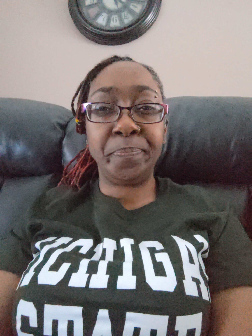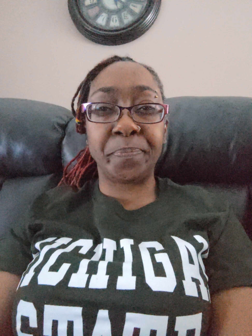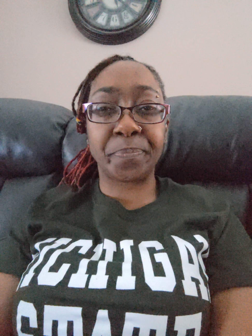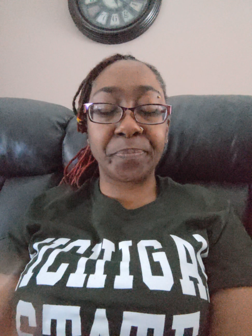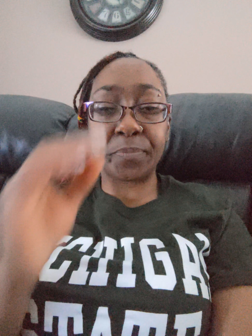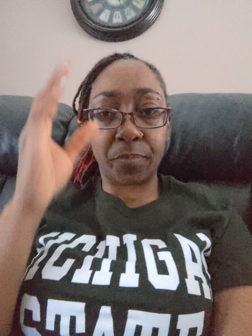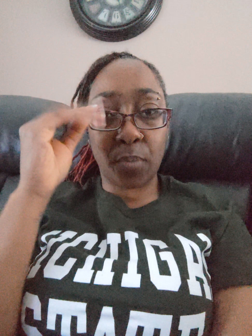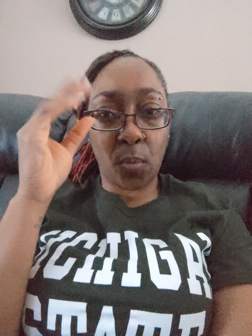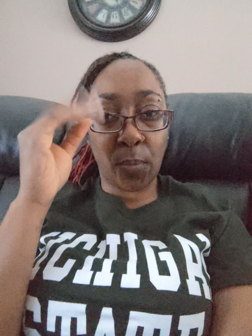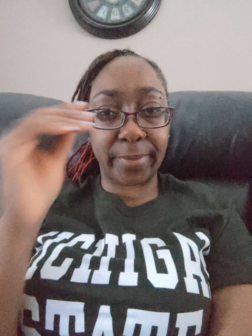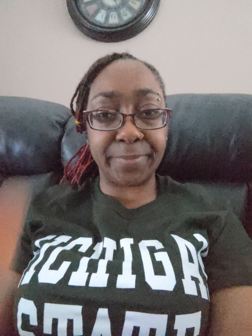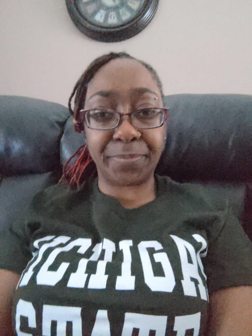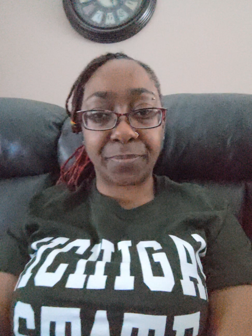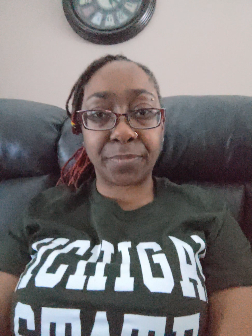boy